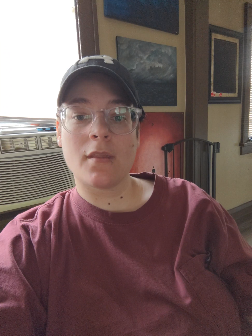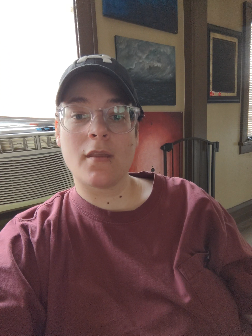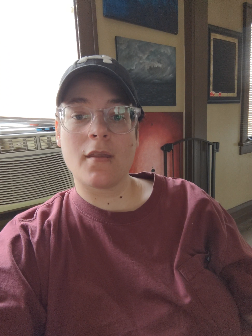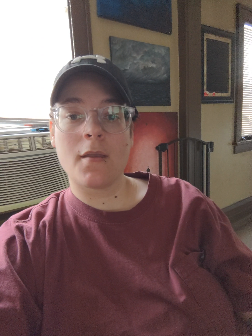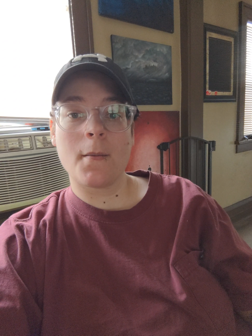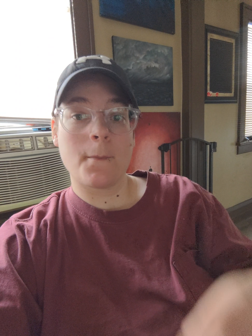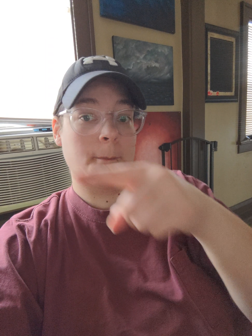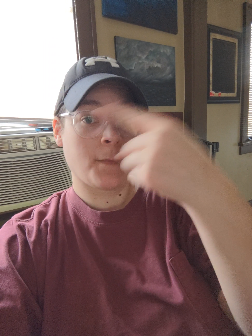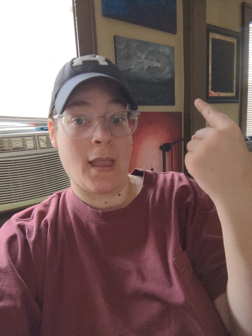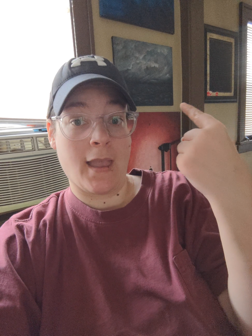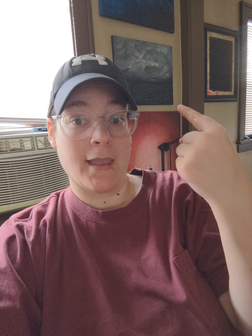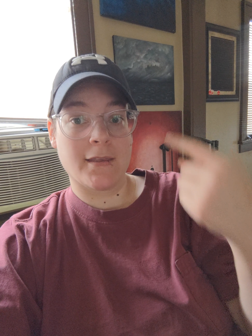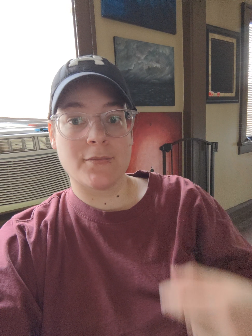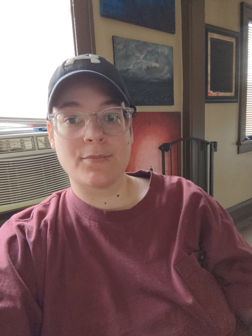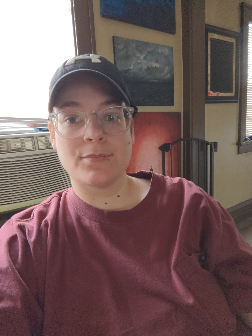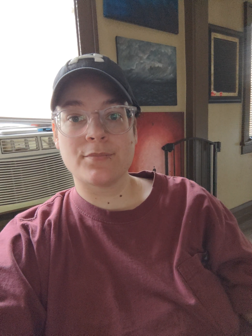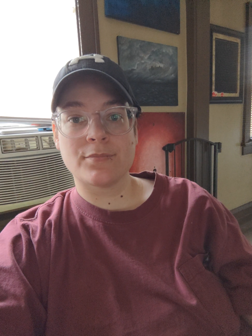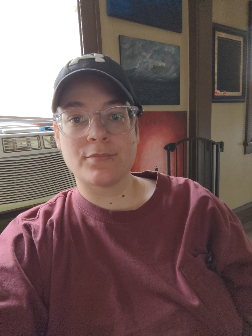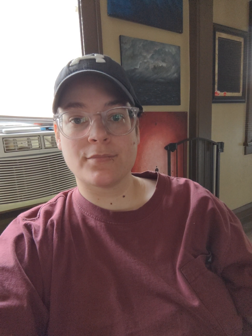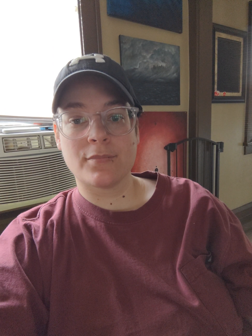black